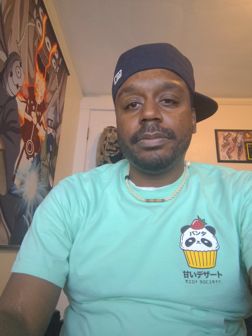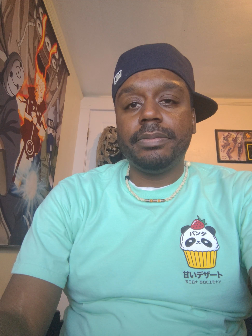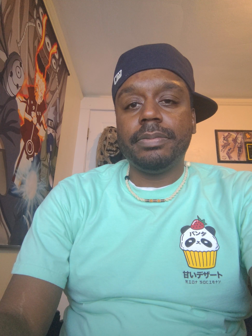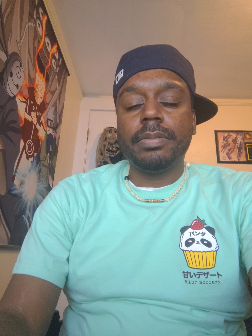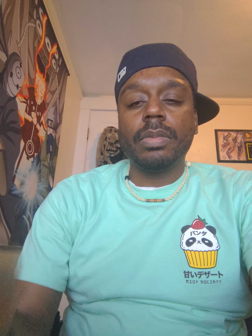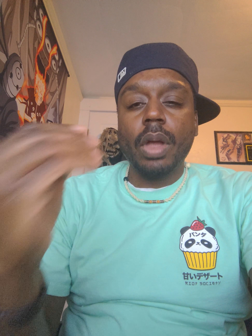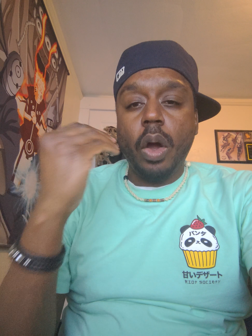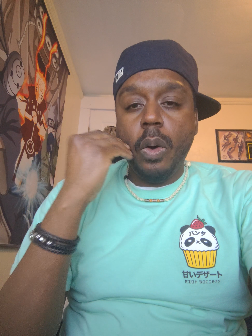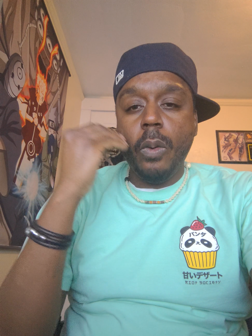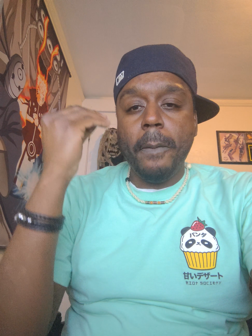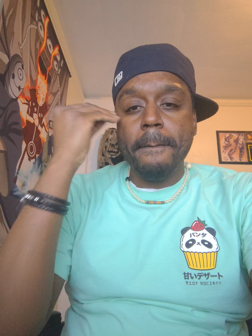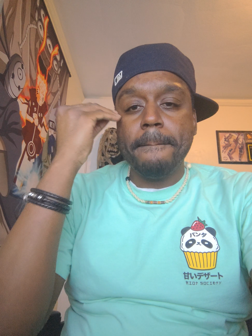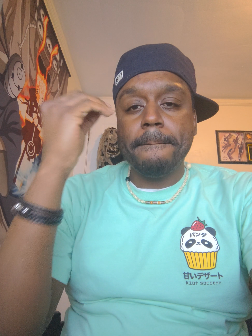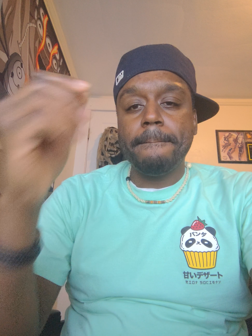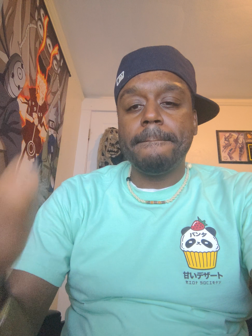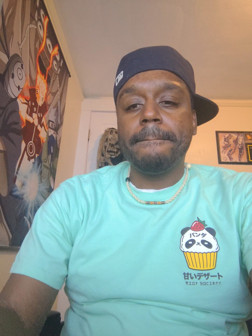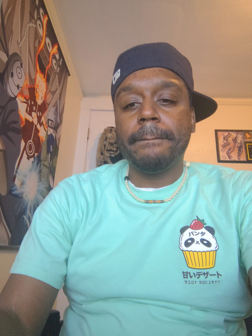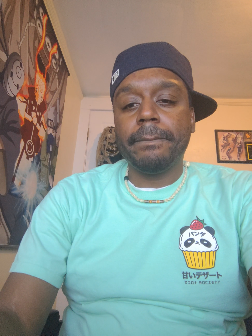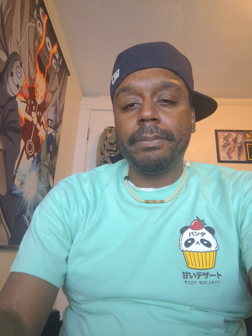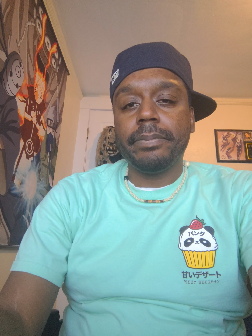home